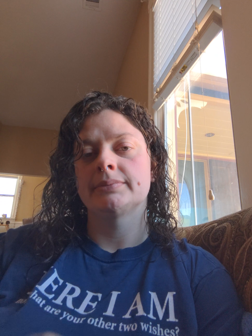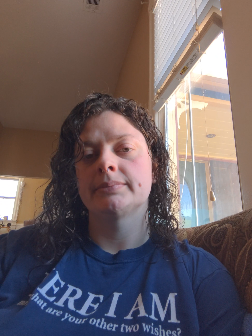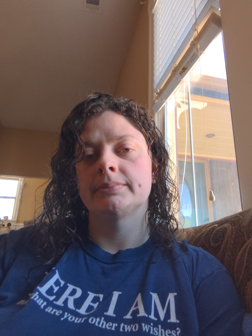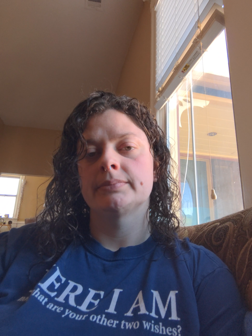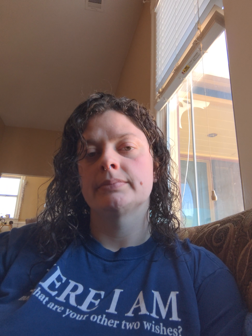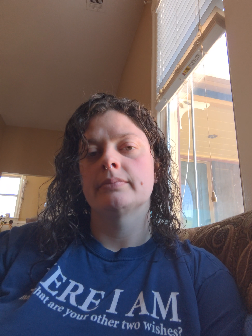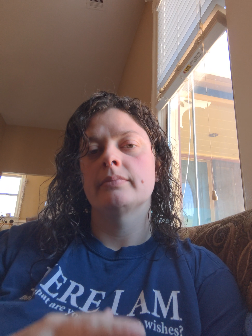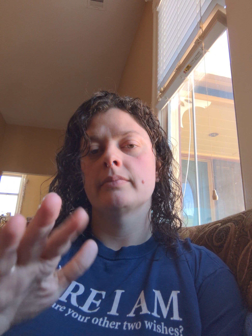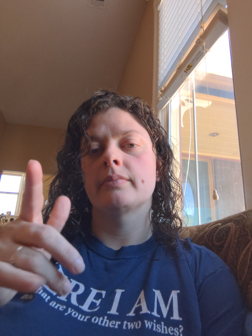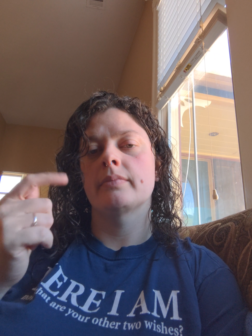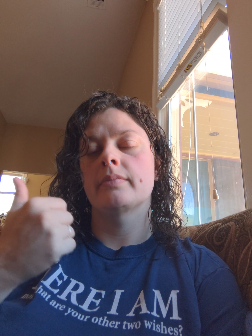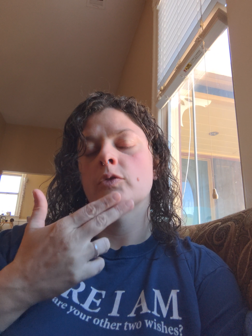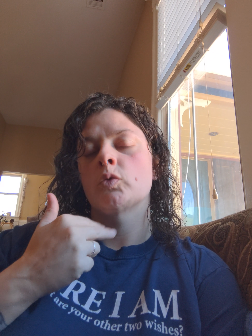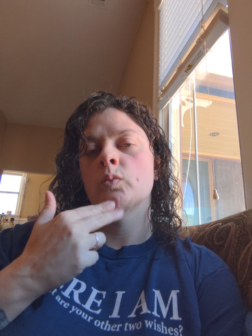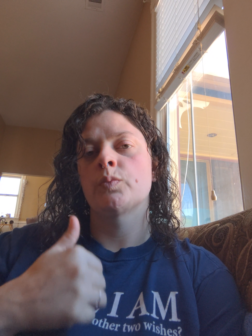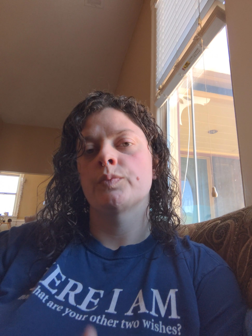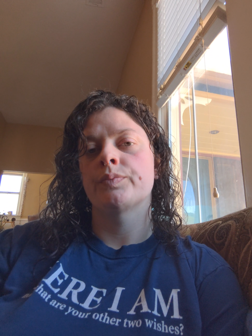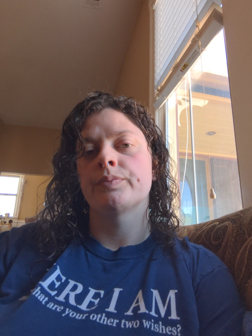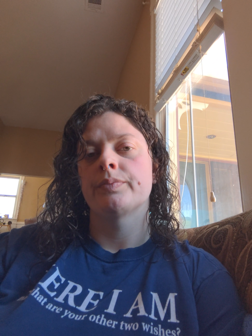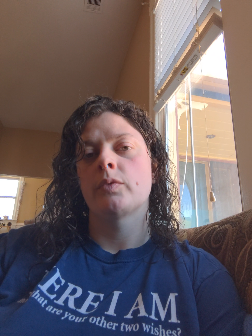cute